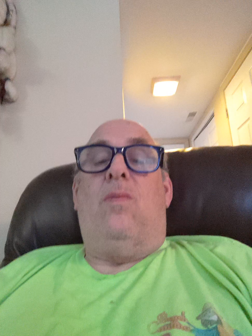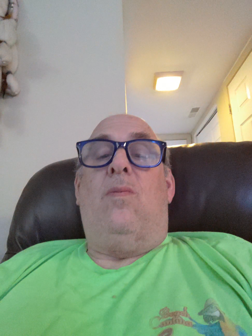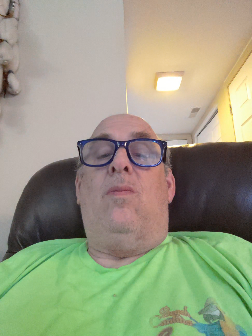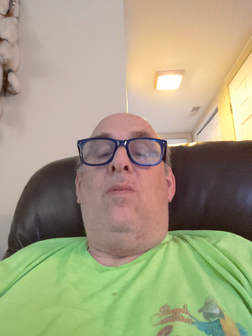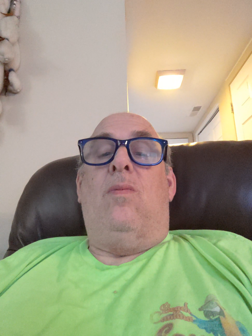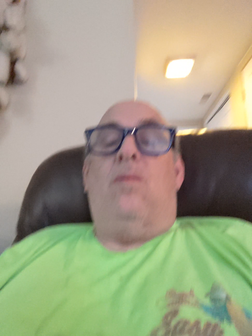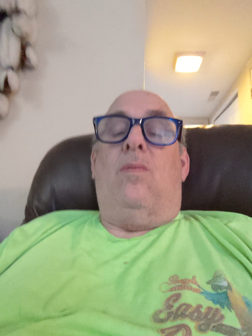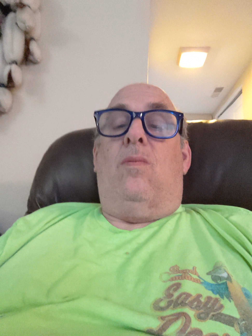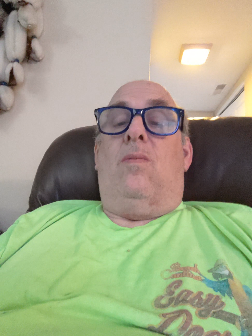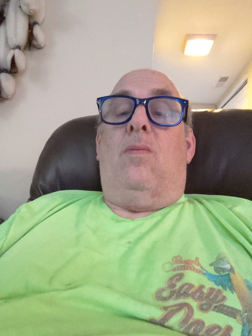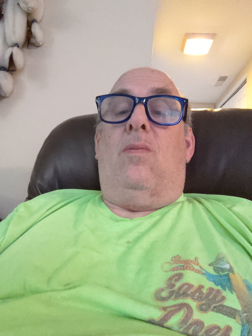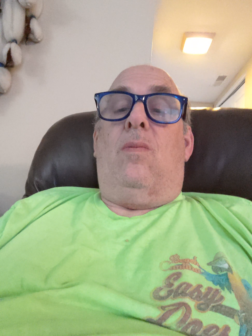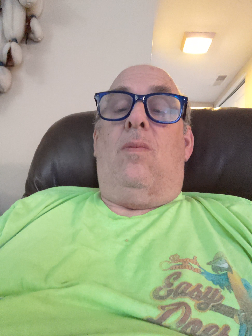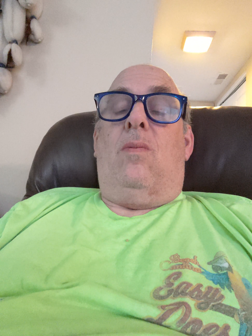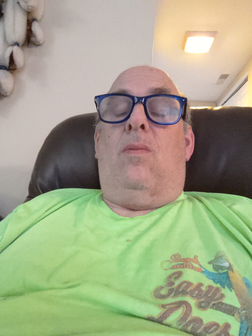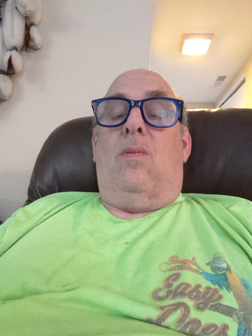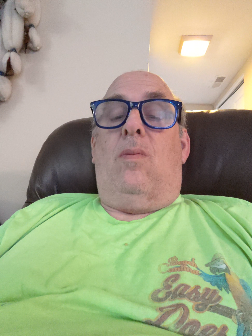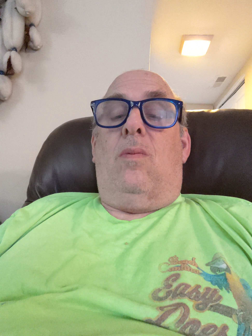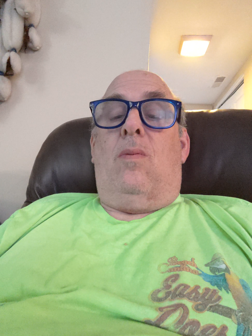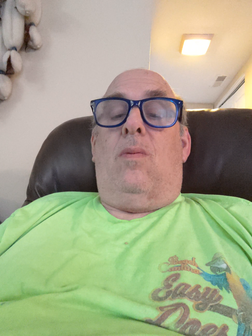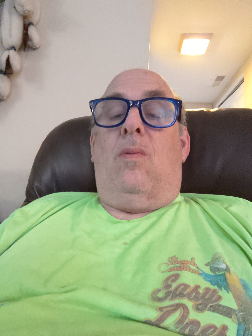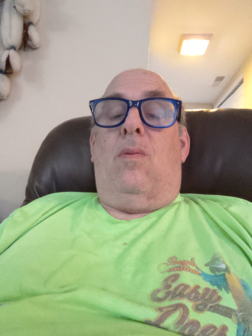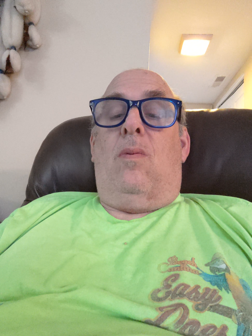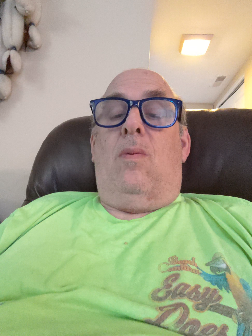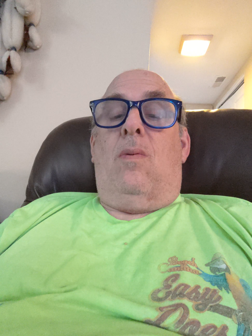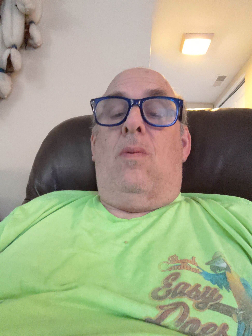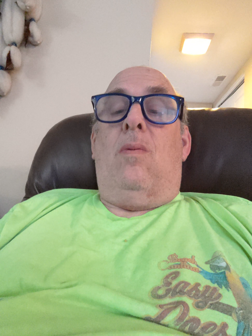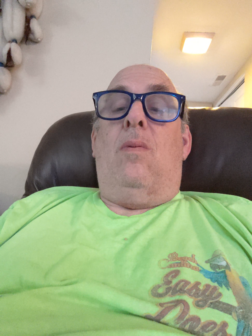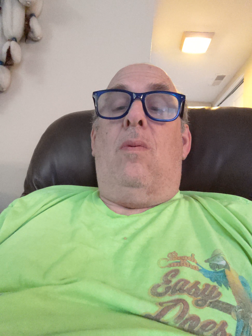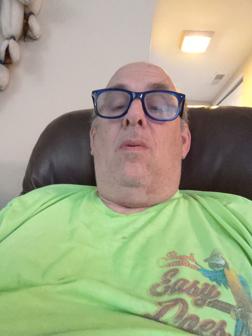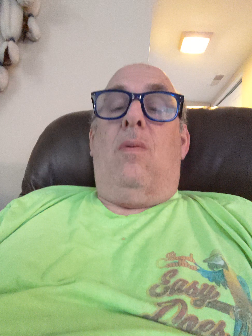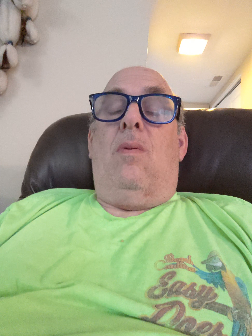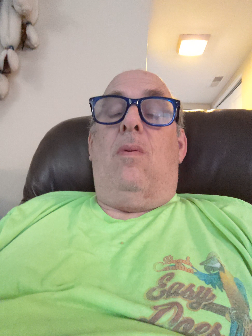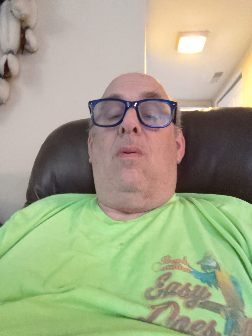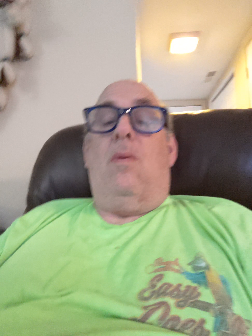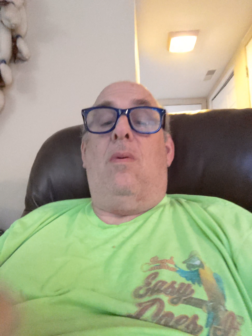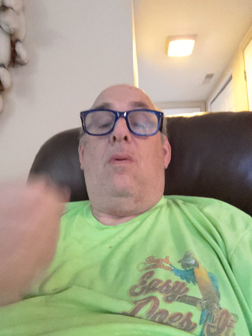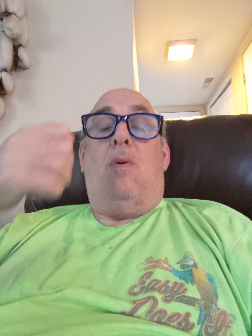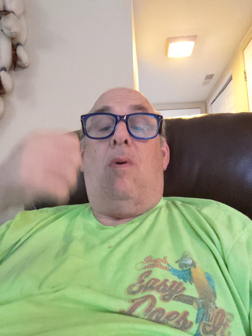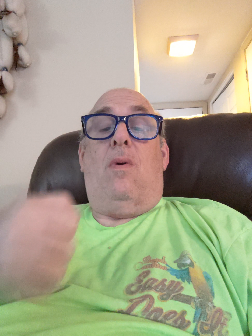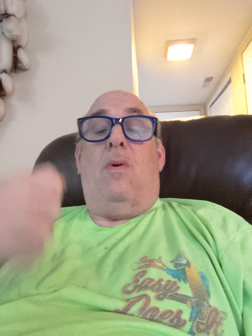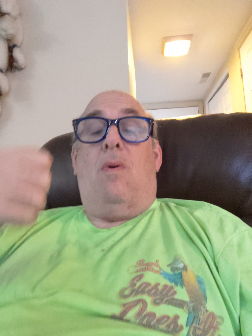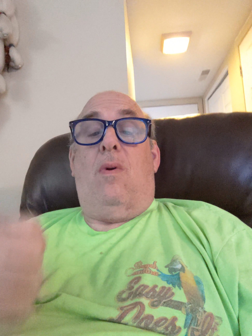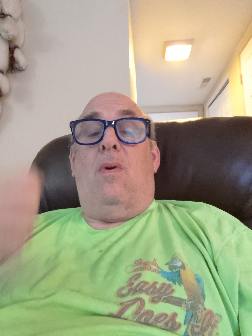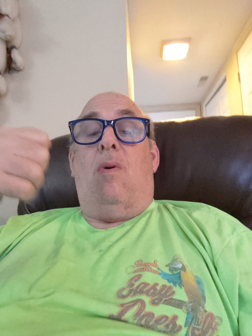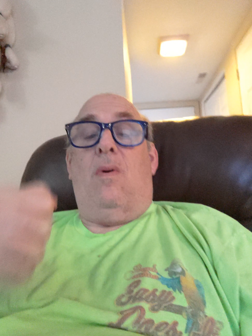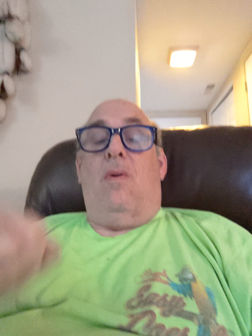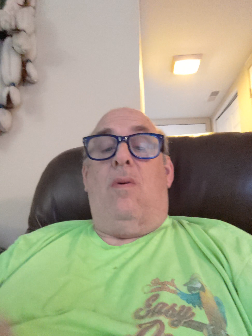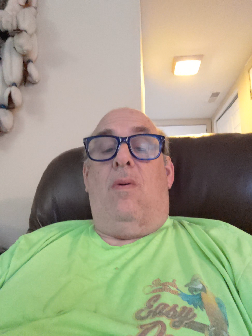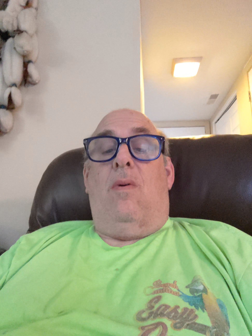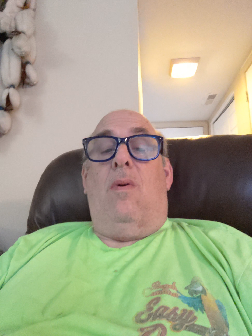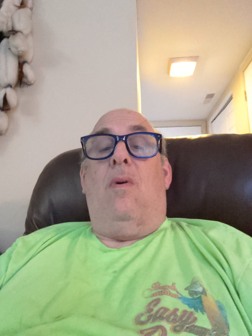car